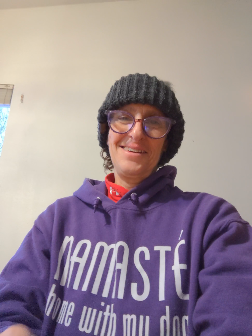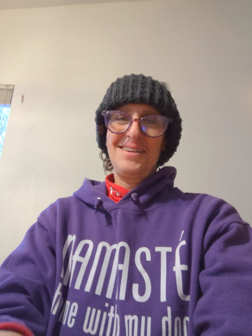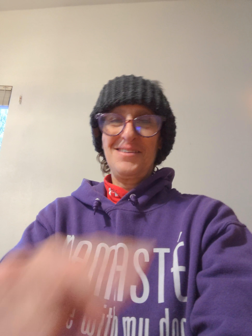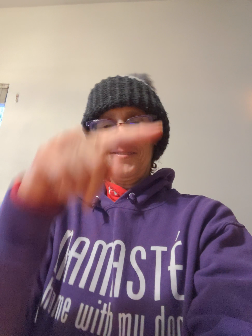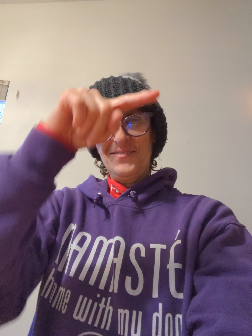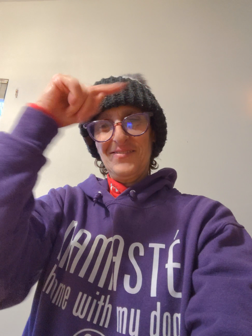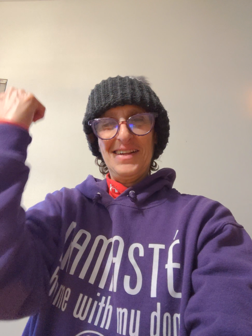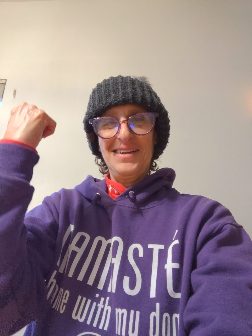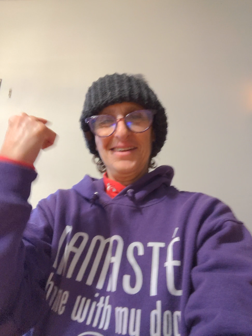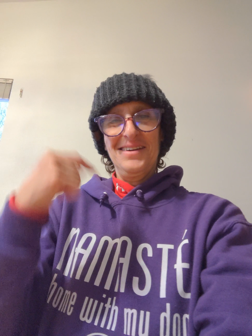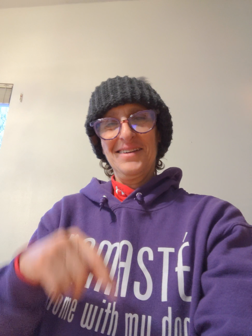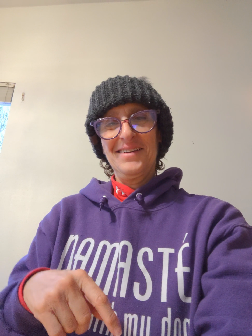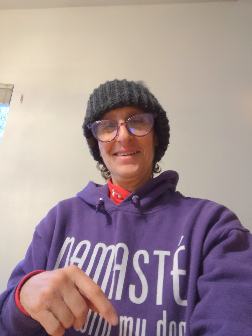black